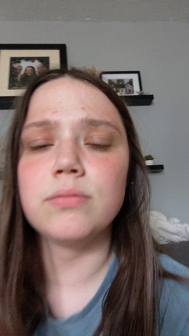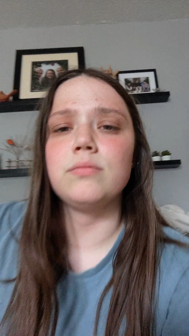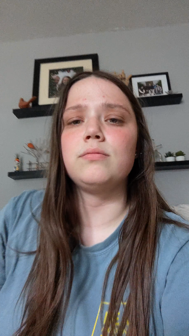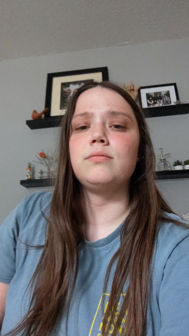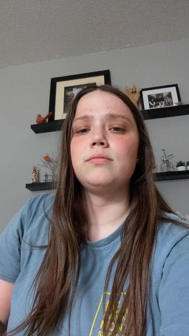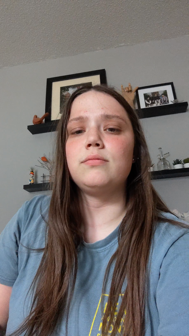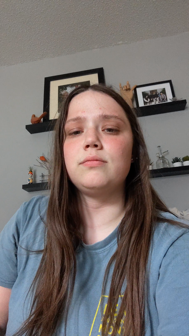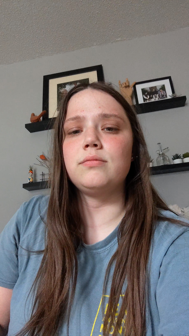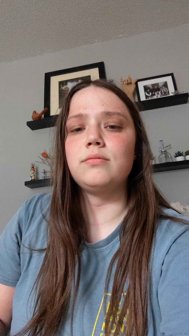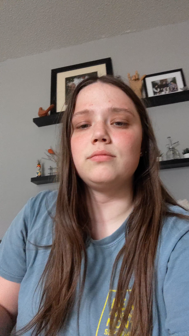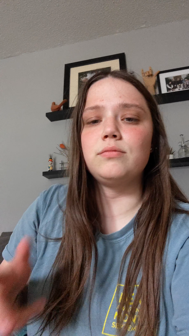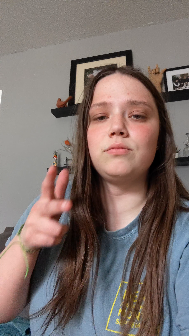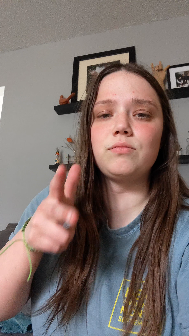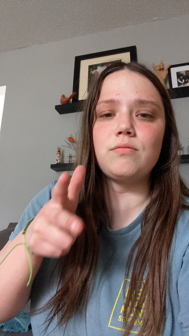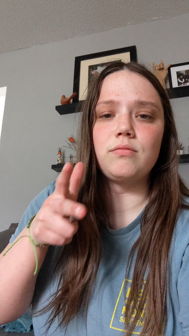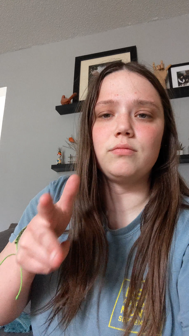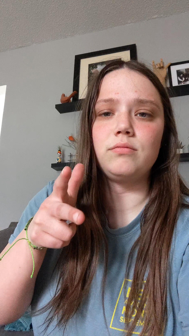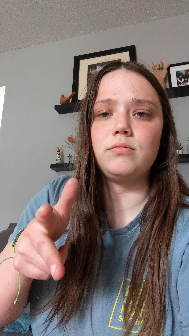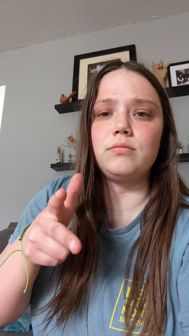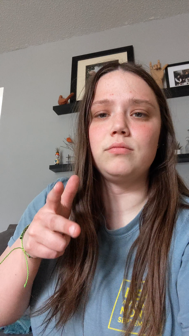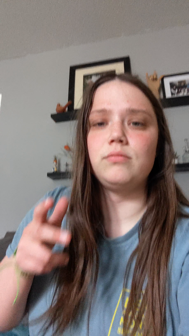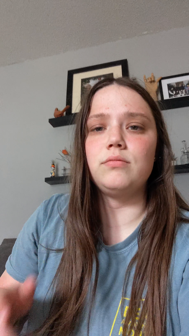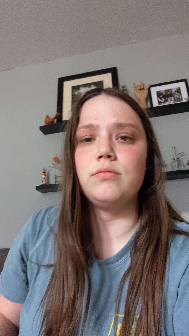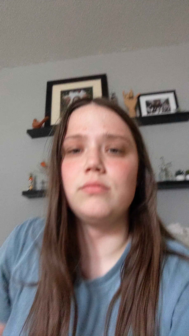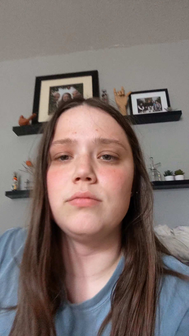garage